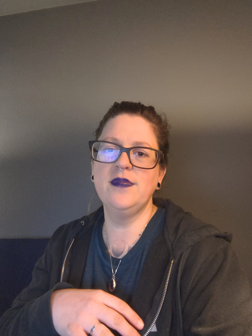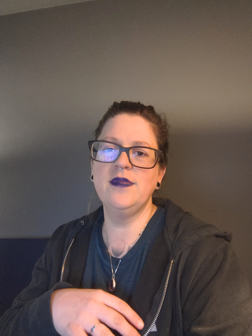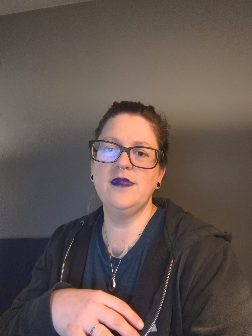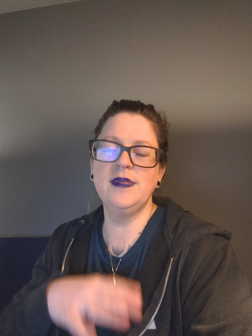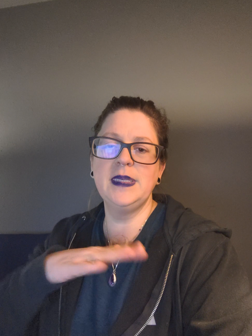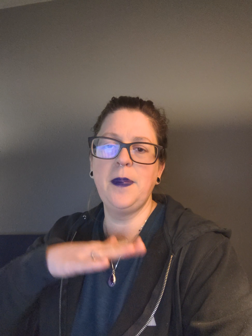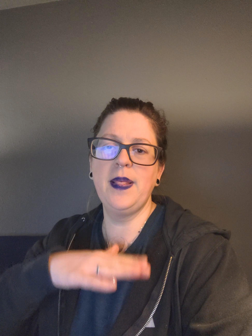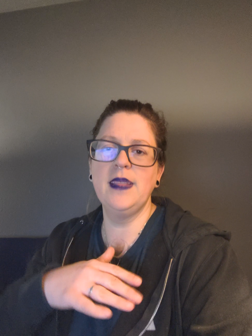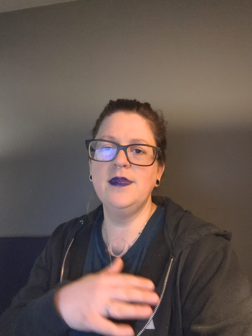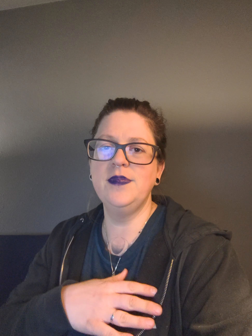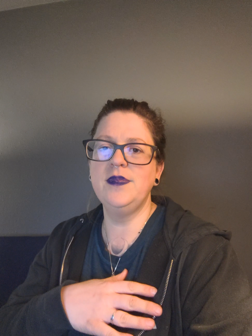table